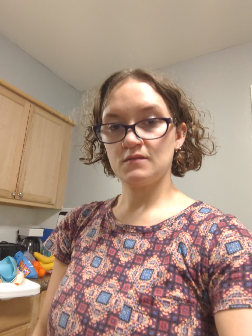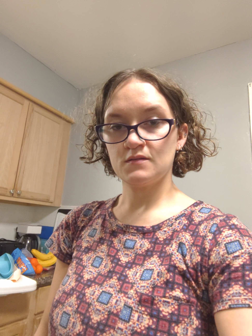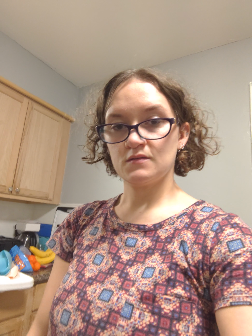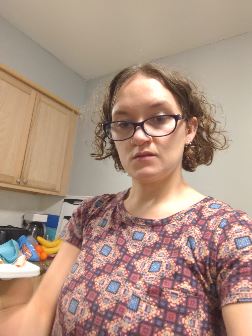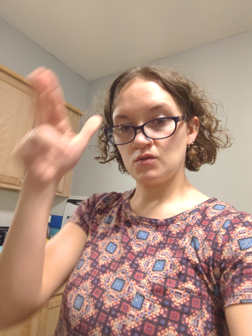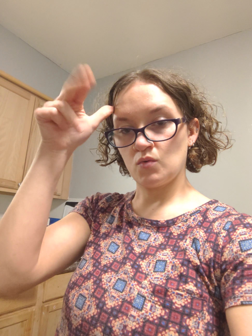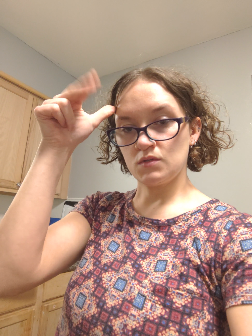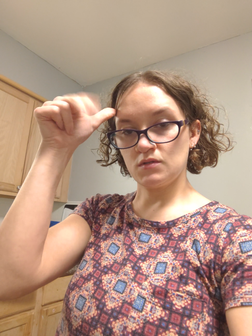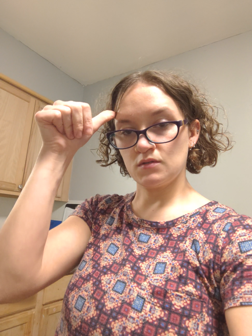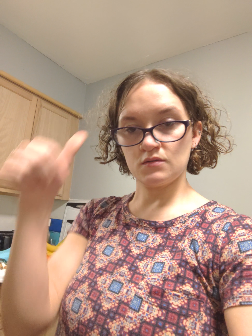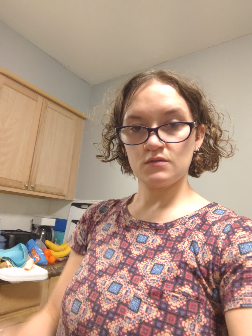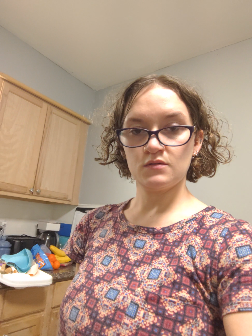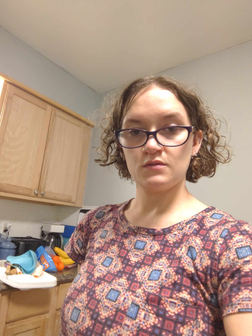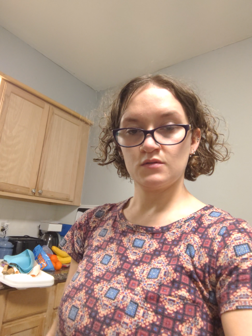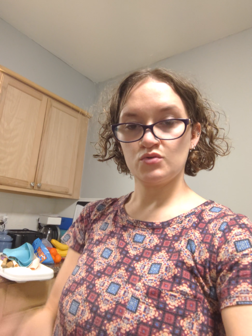horse